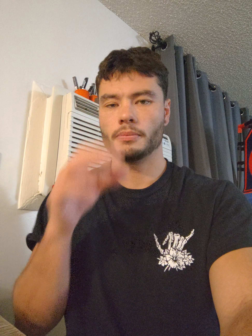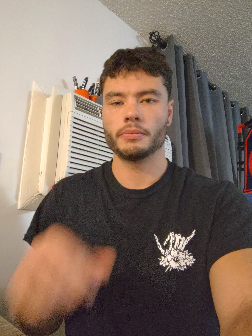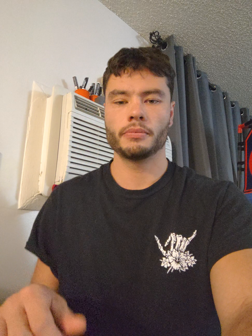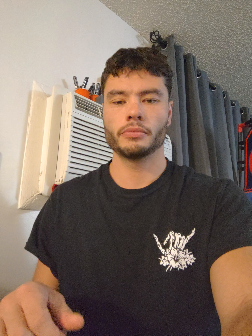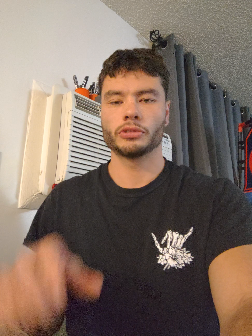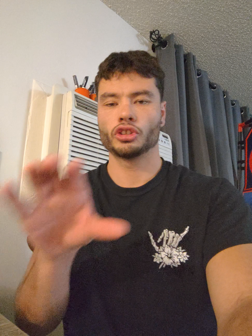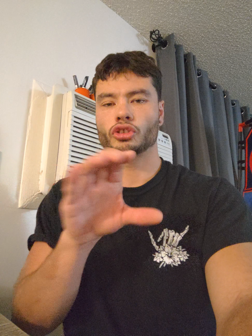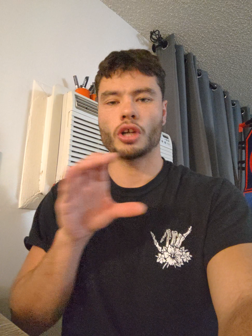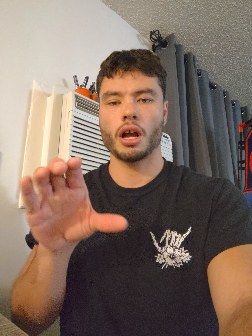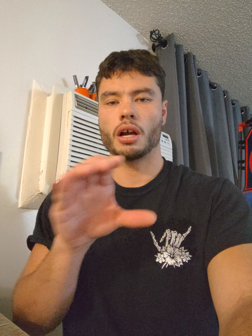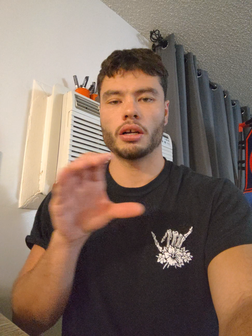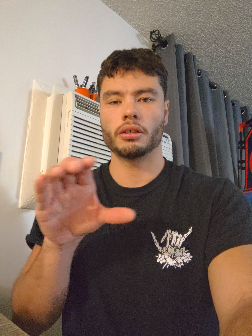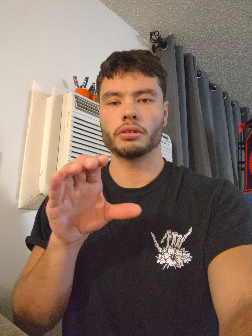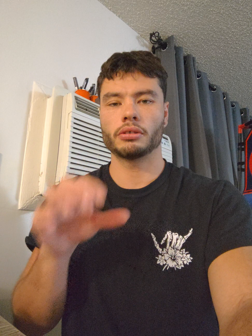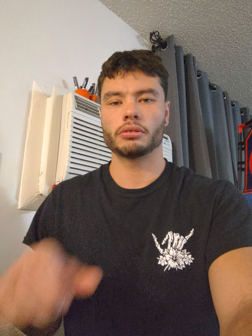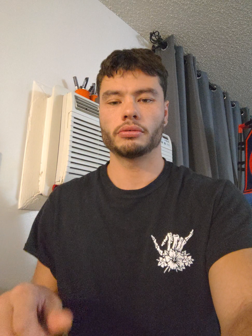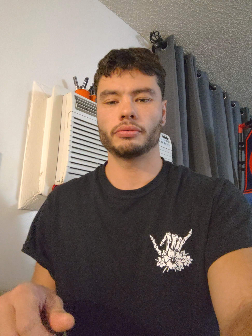chocolate